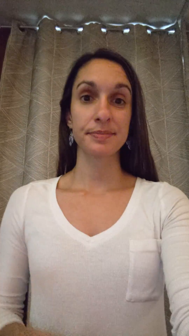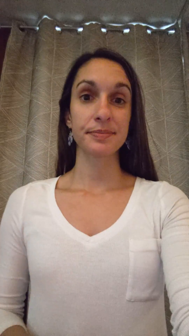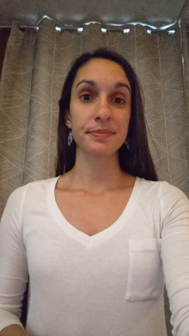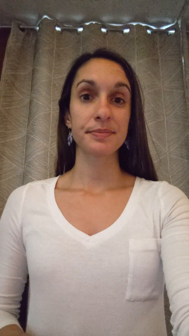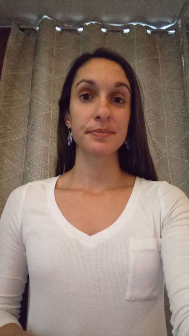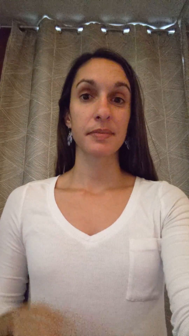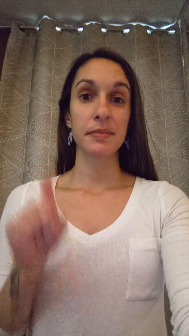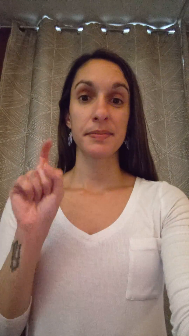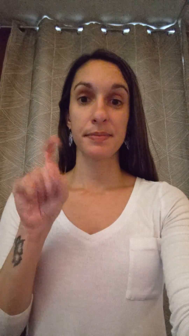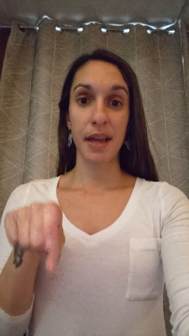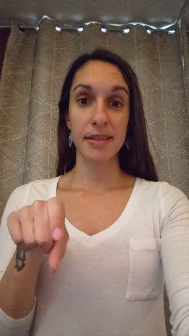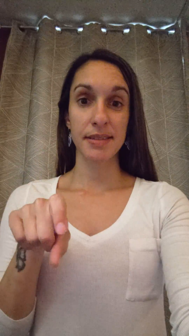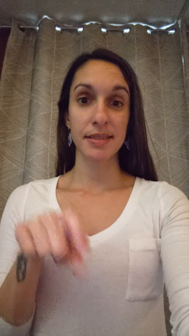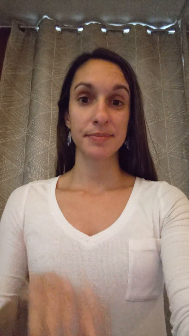must